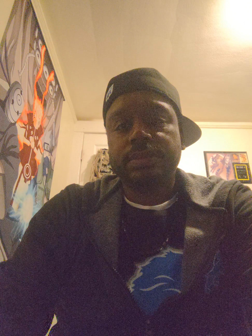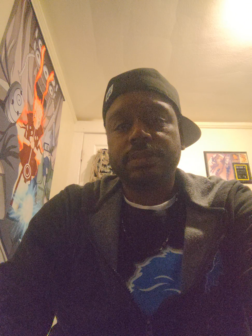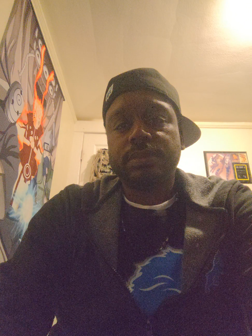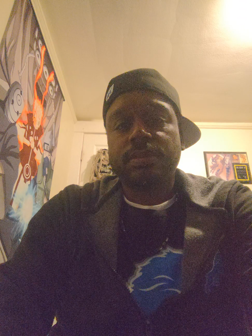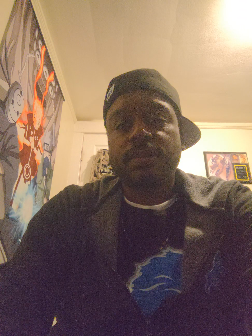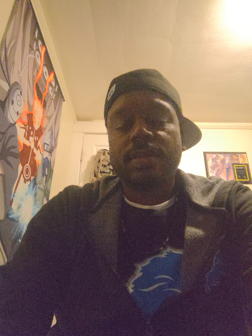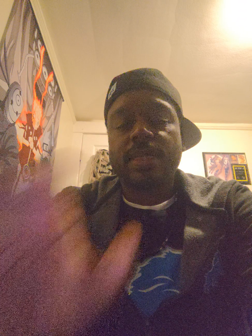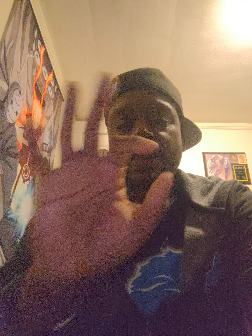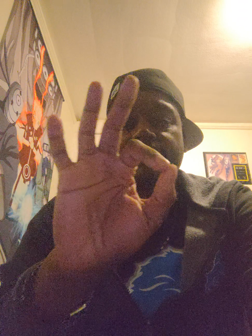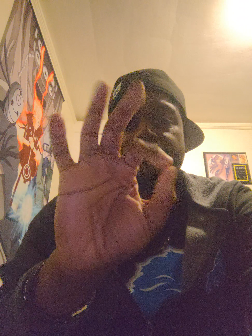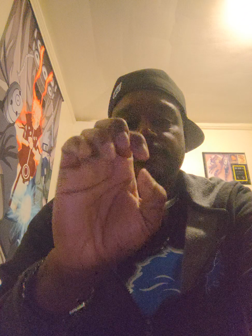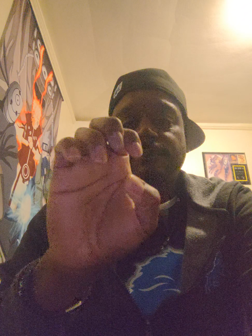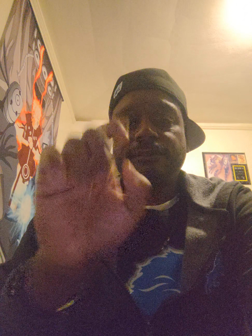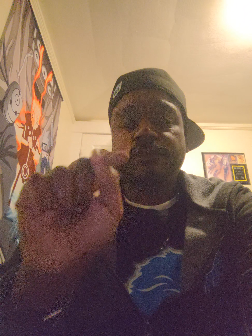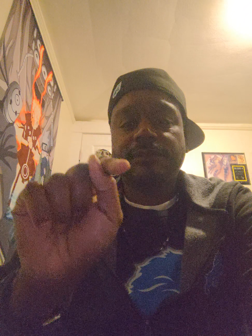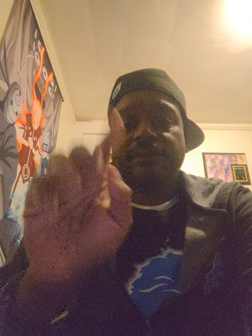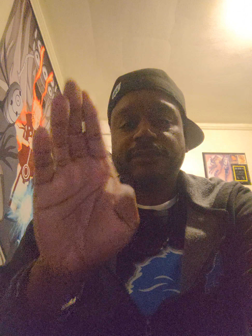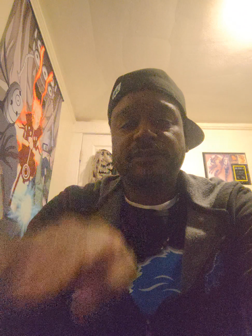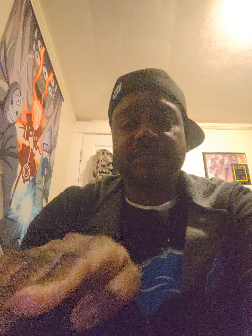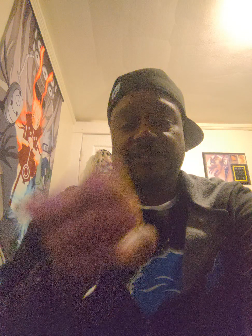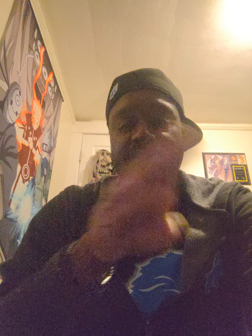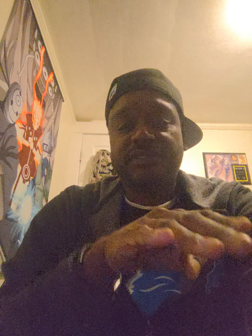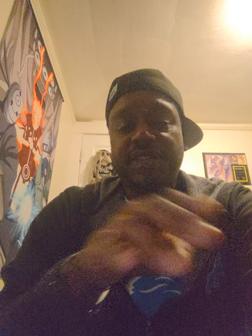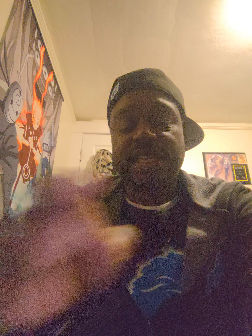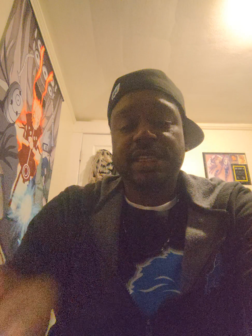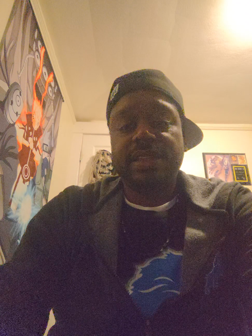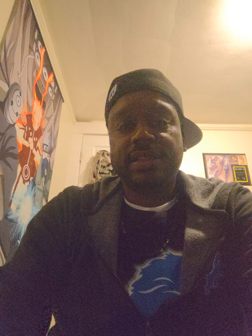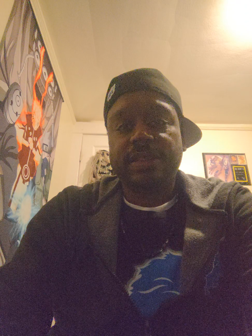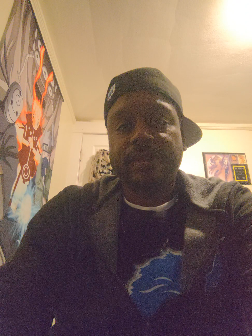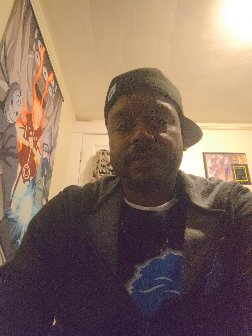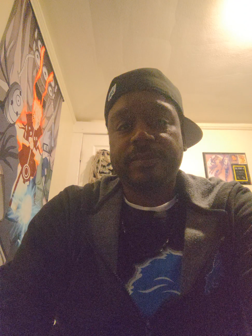feet